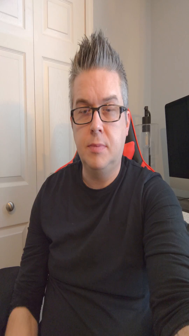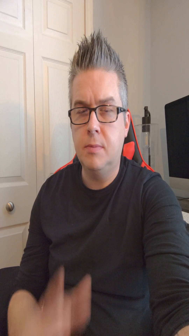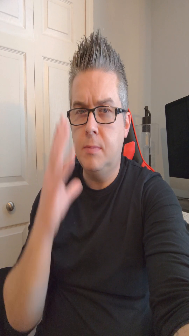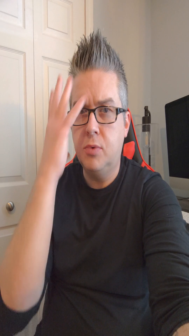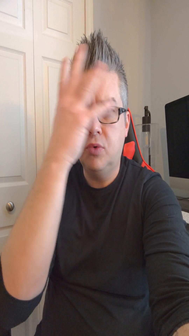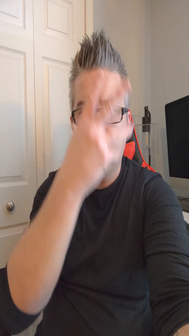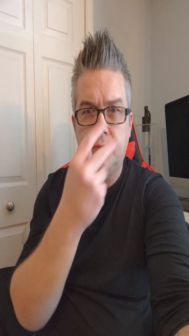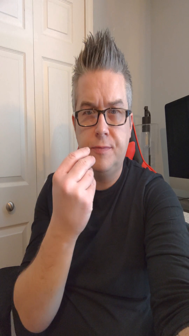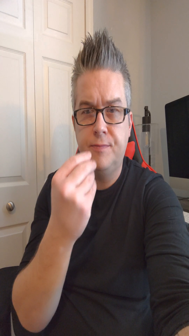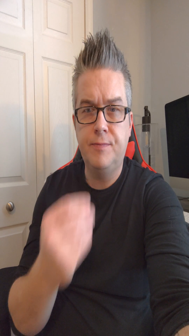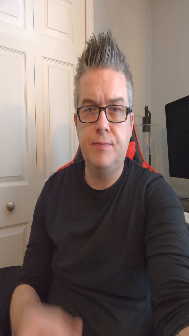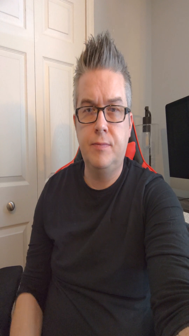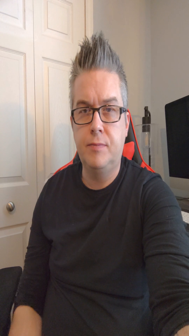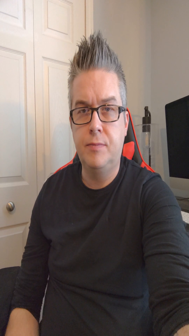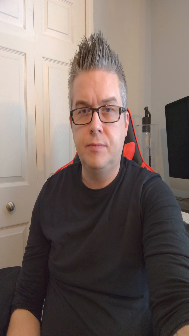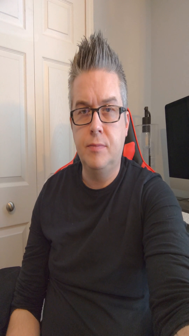pretty